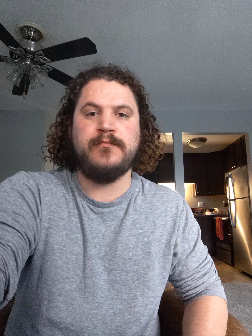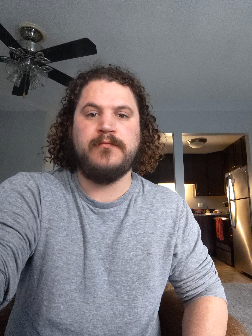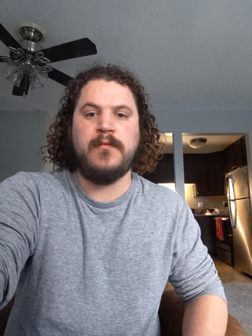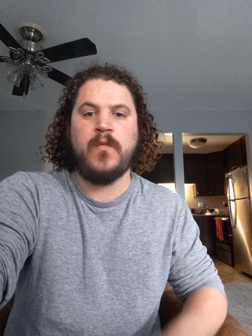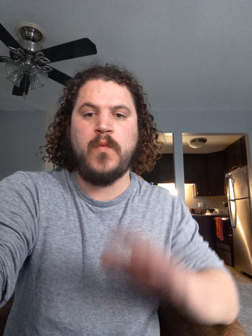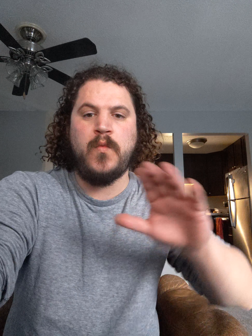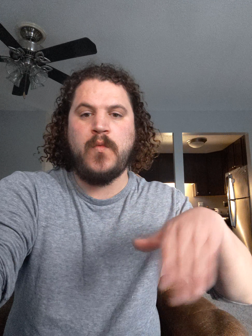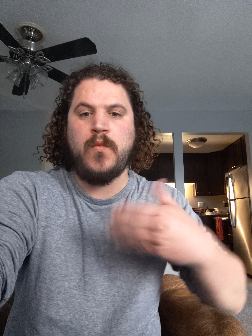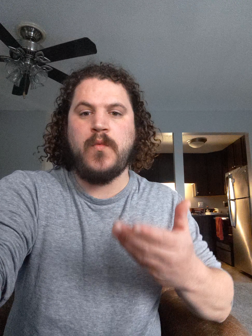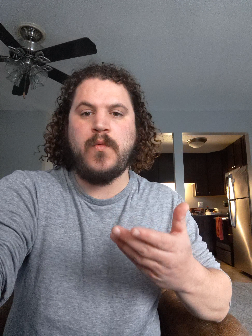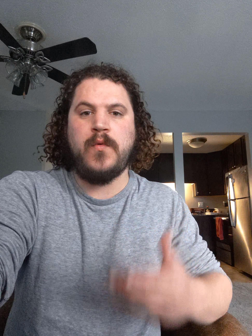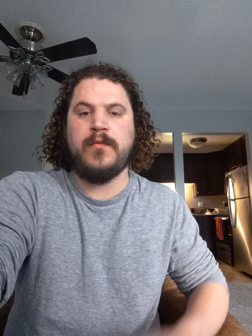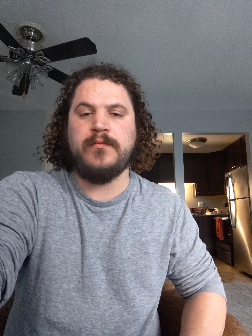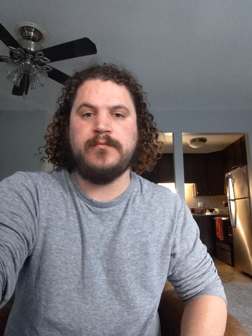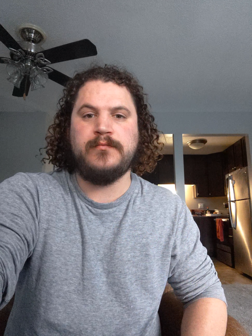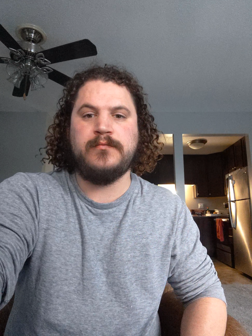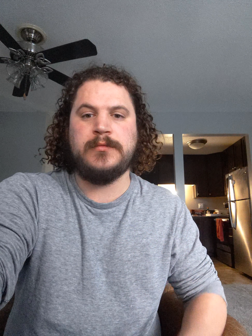all